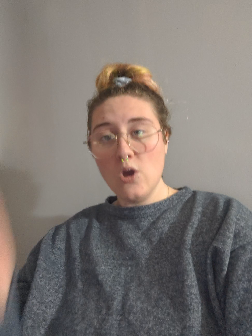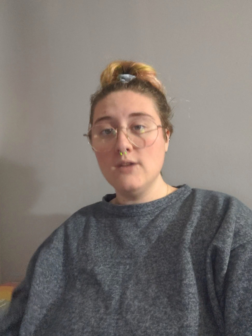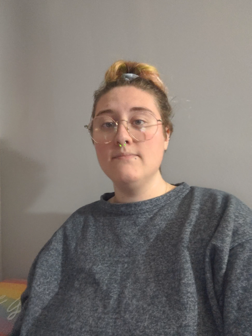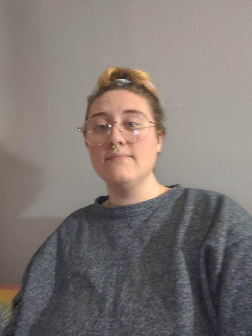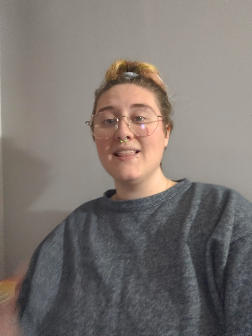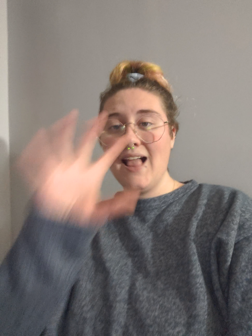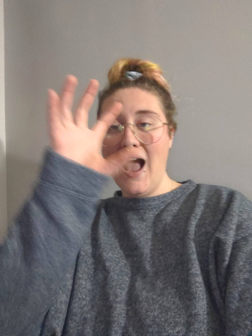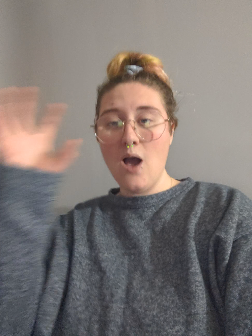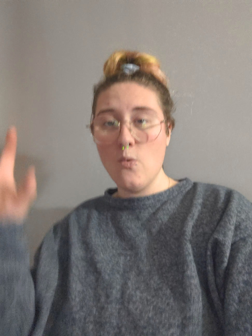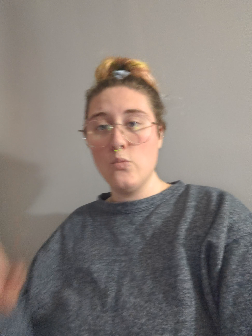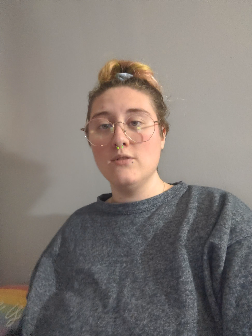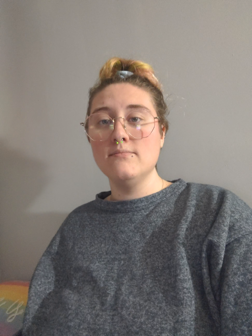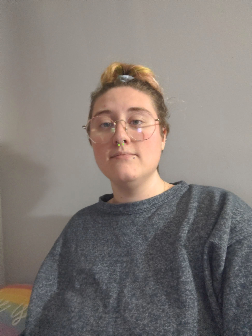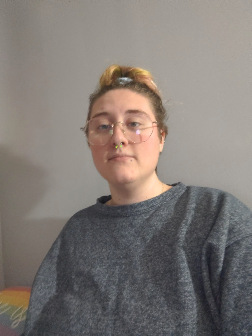cloud